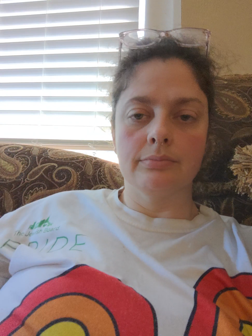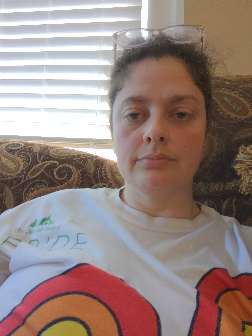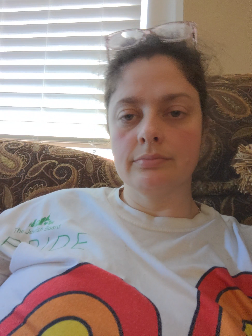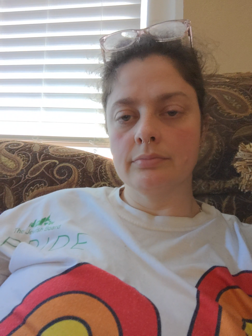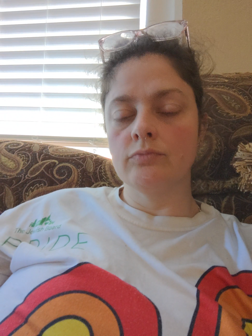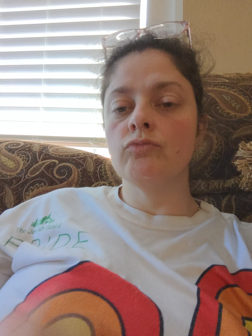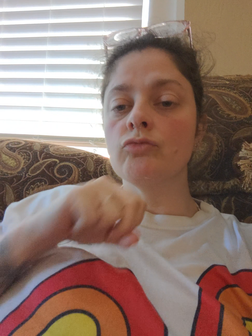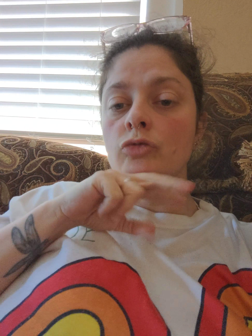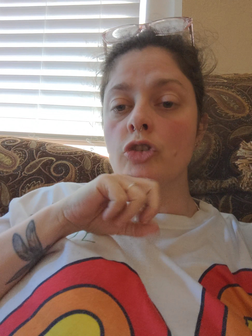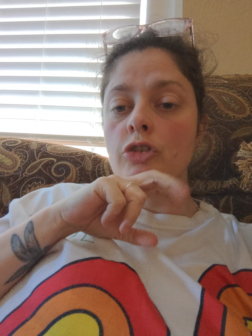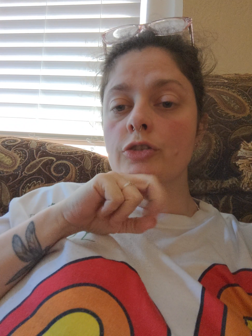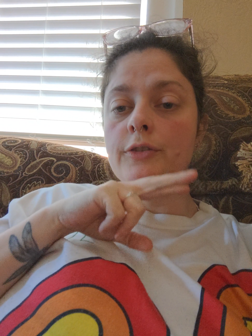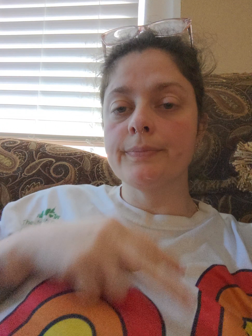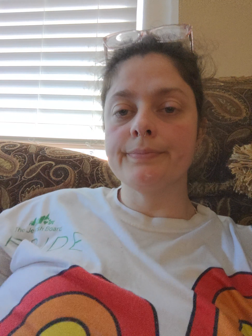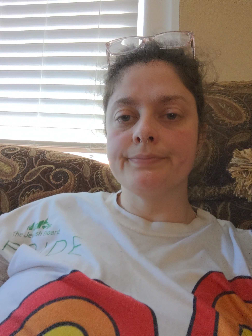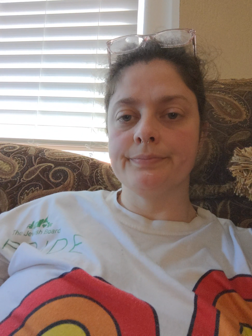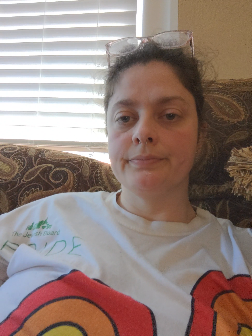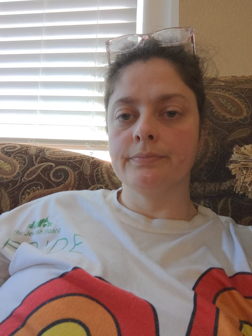frog